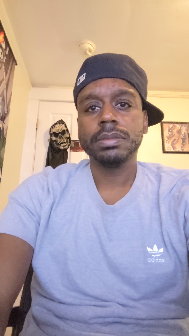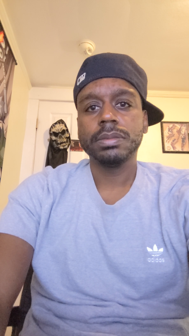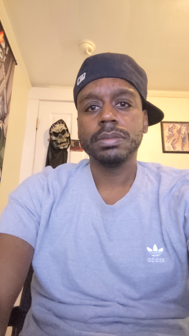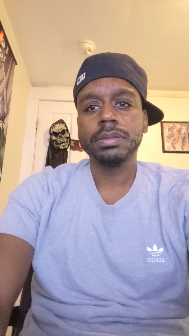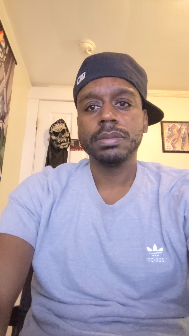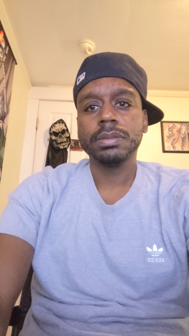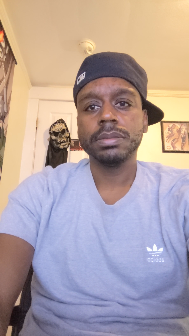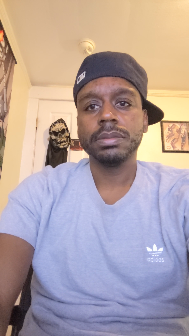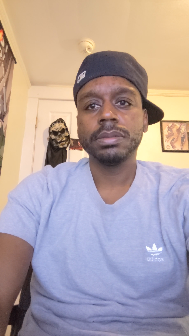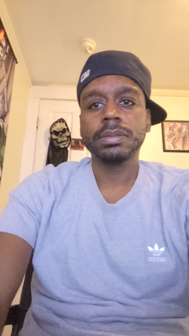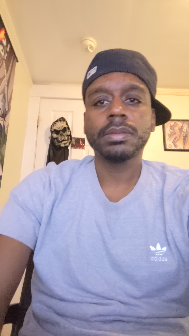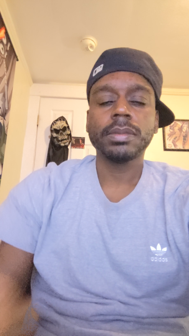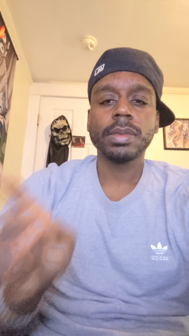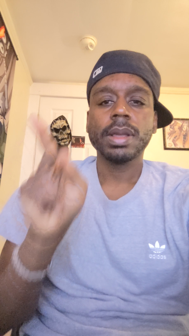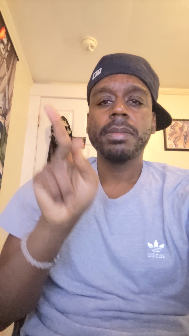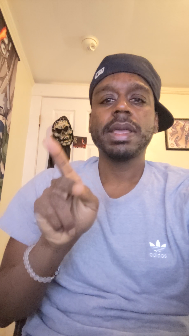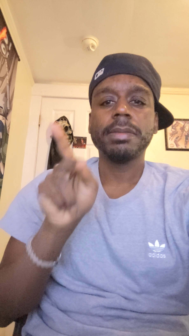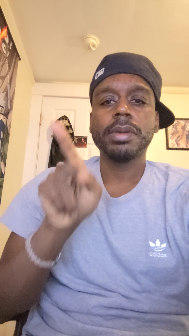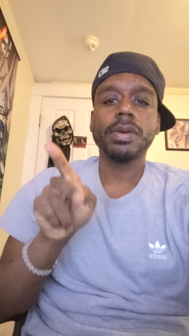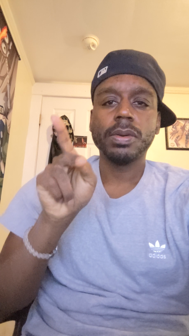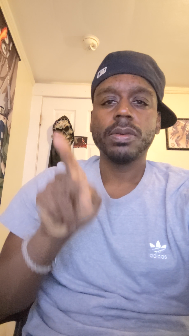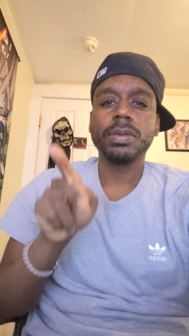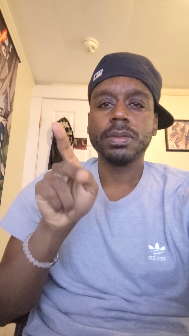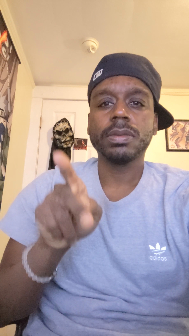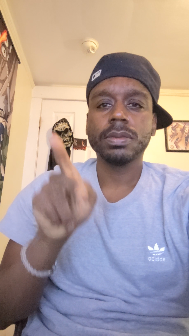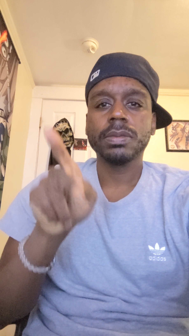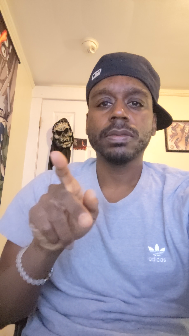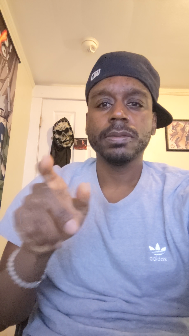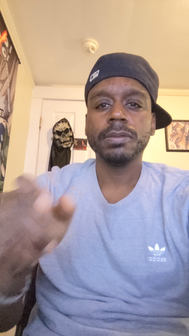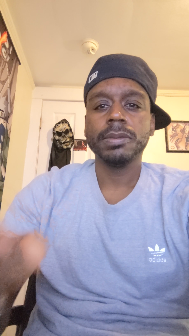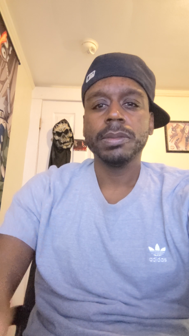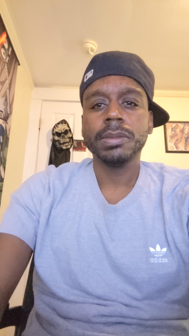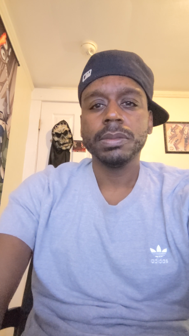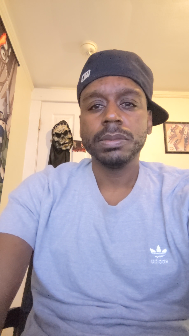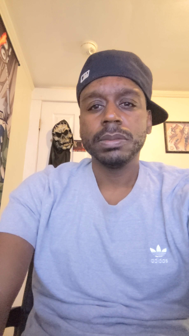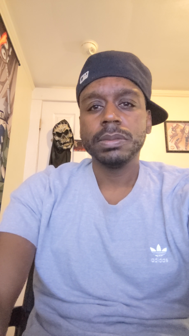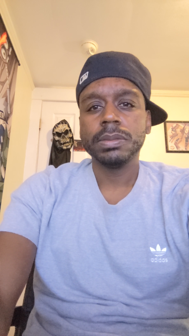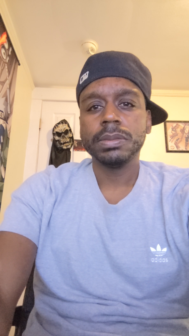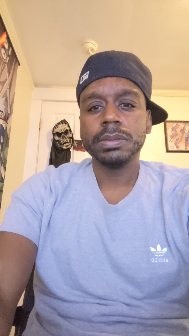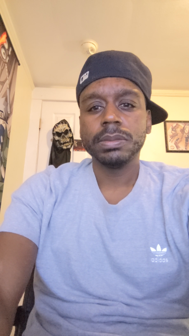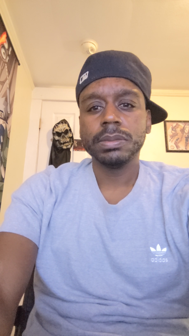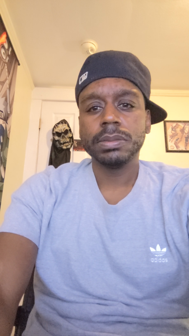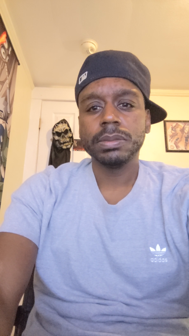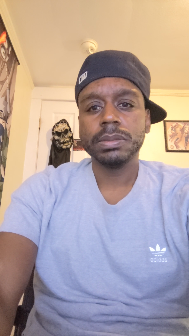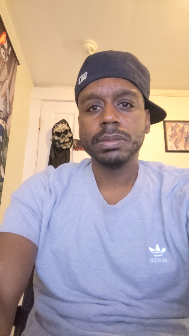people